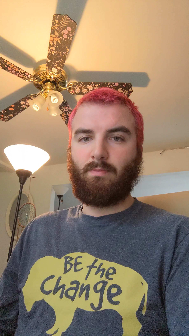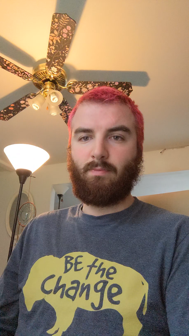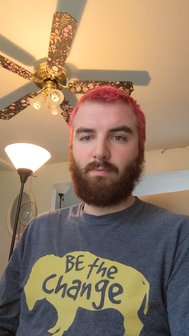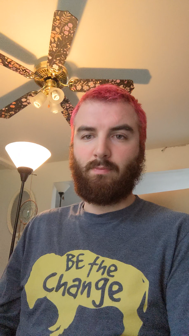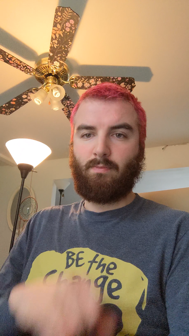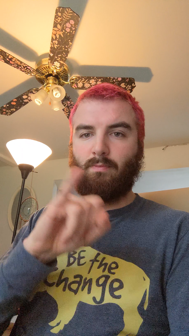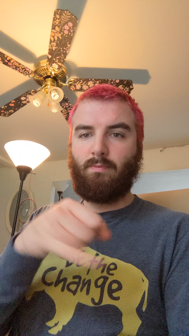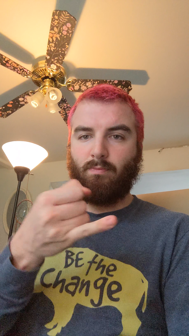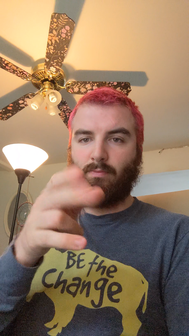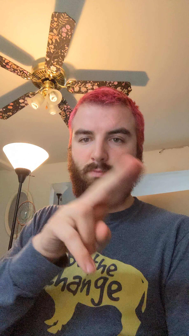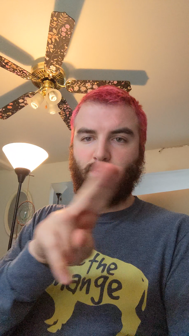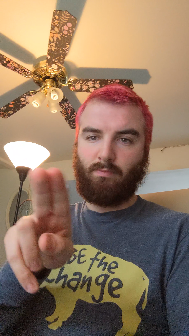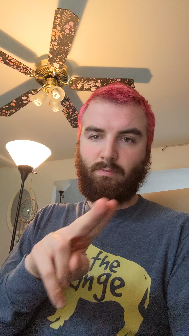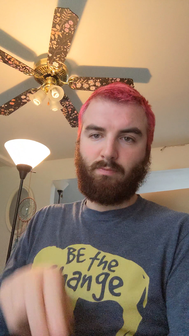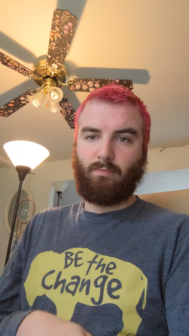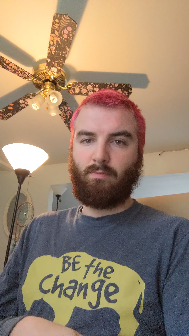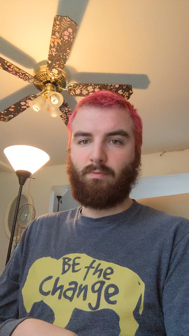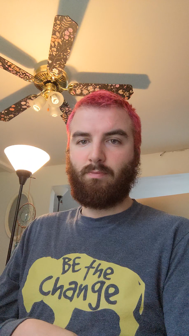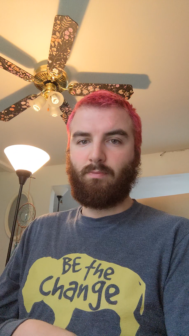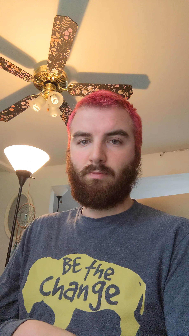jelly